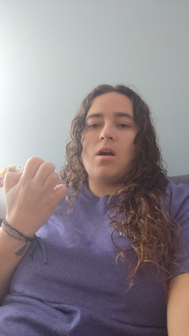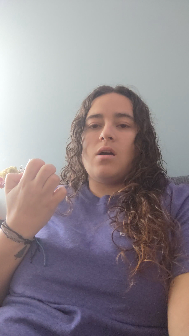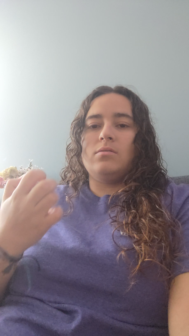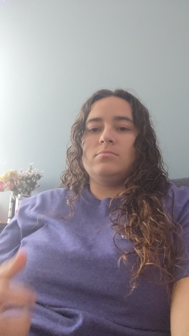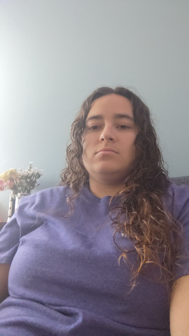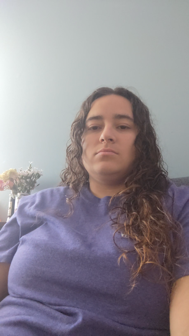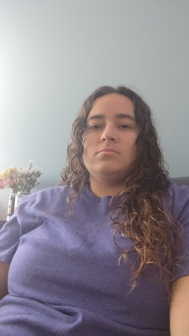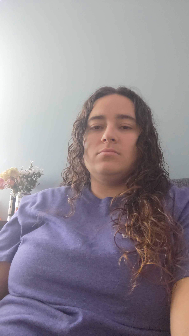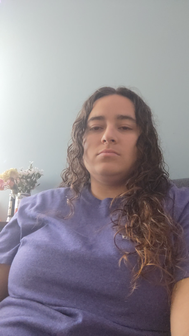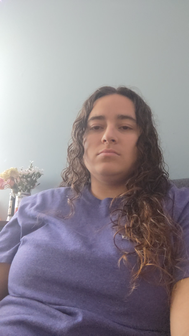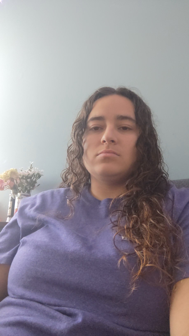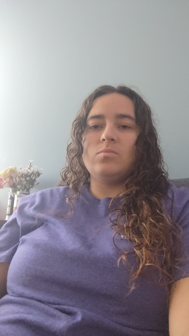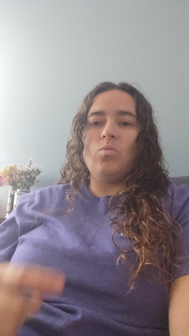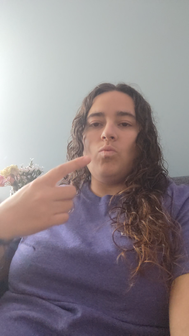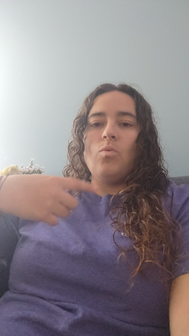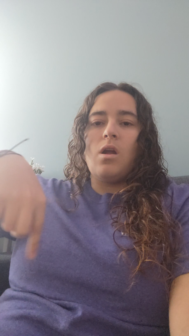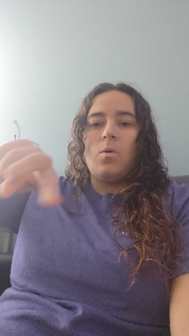around